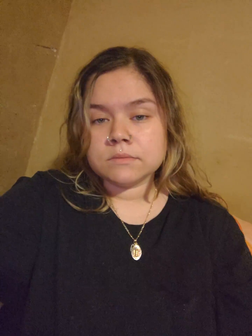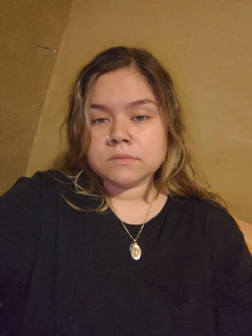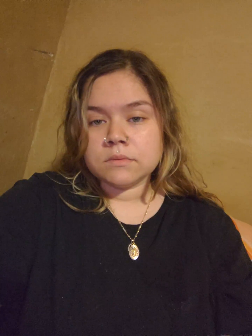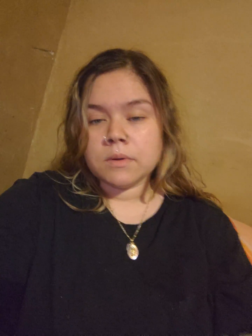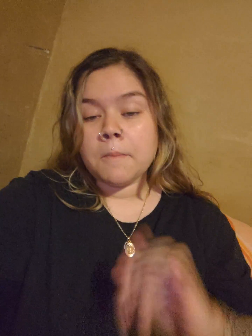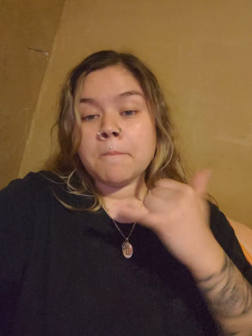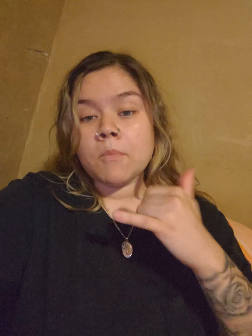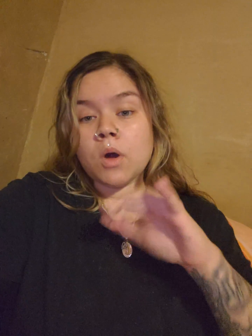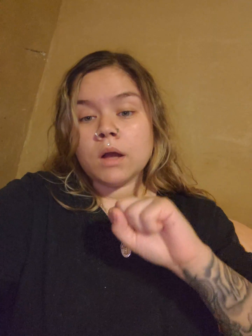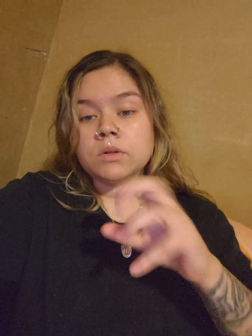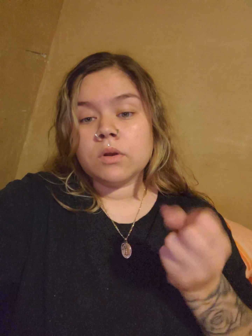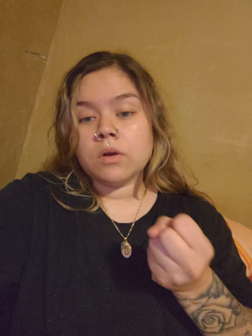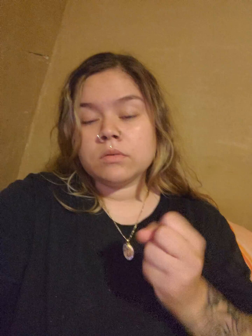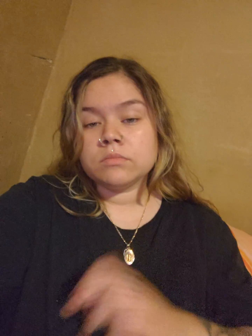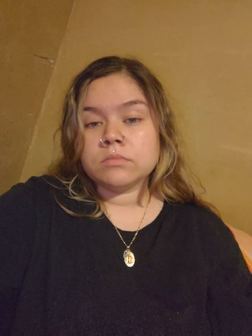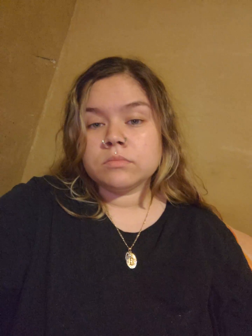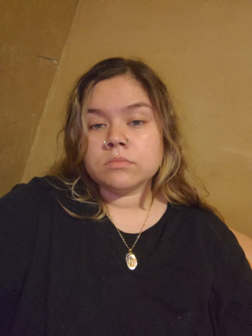play dough